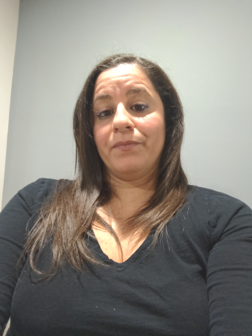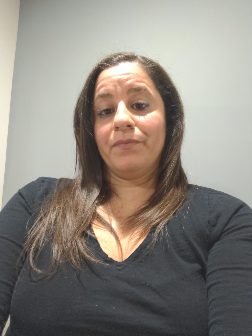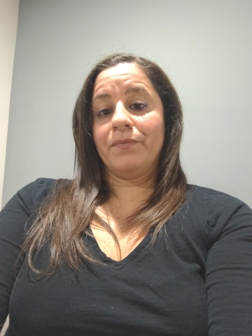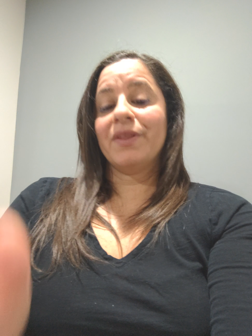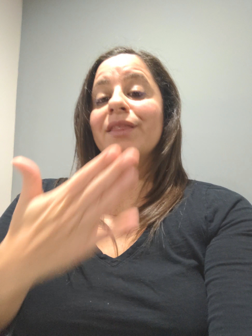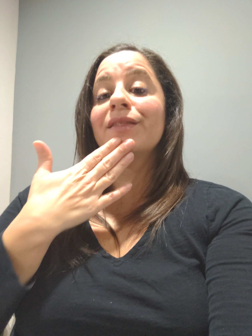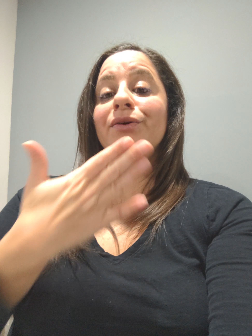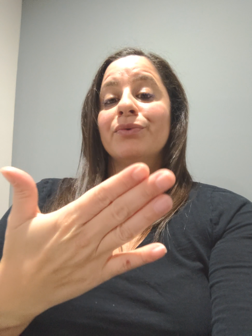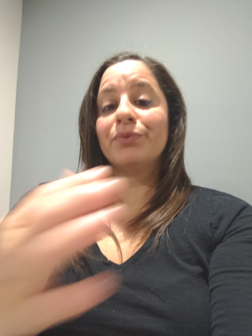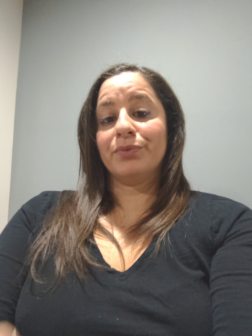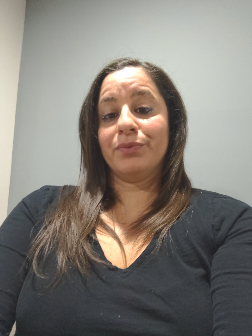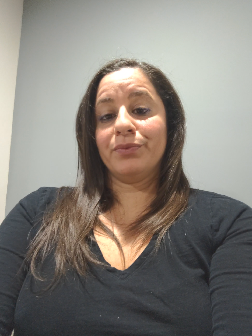thank you